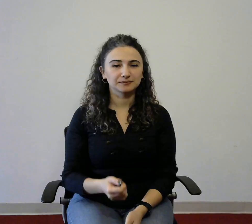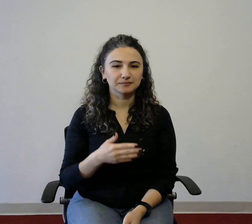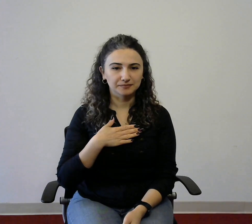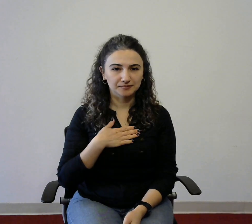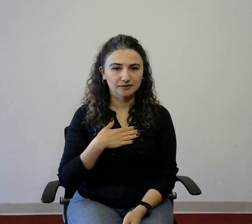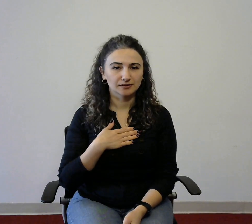mən